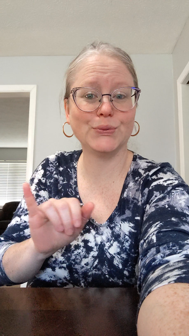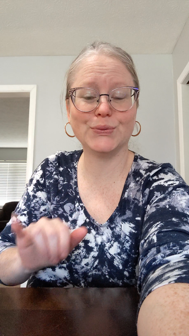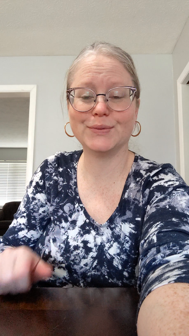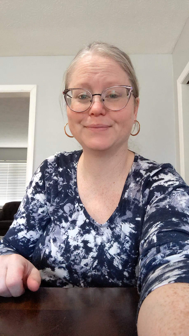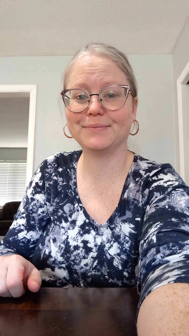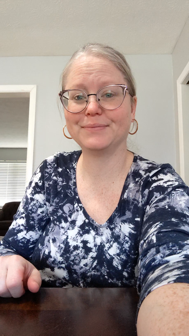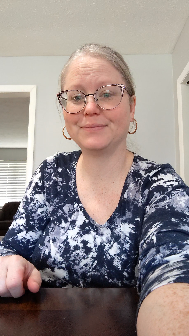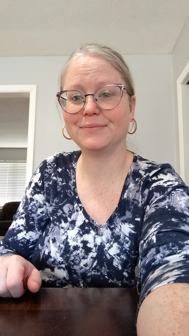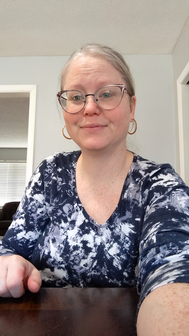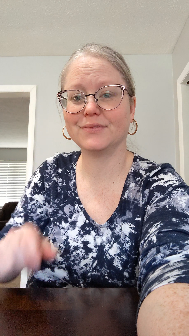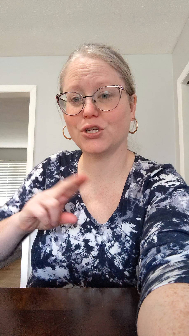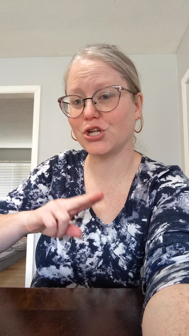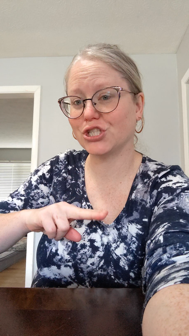nurse